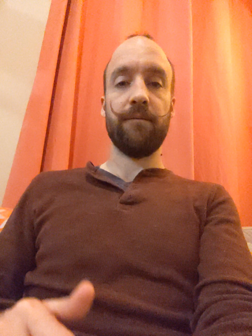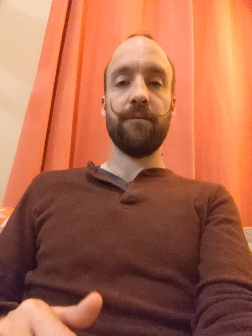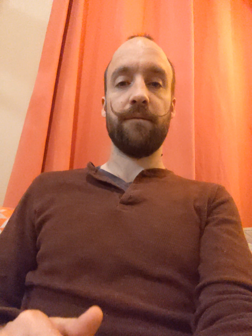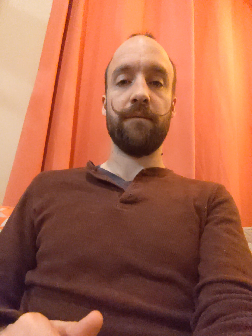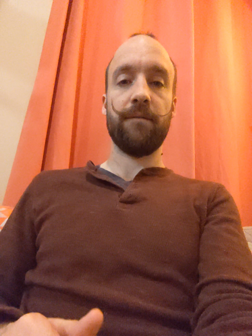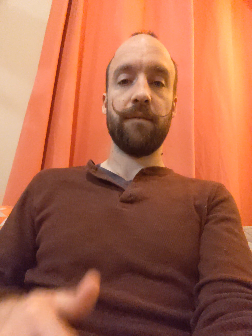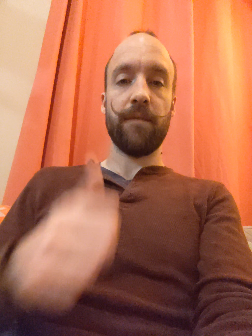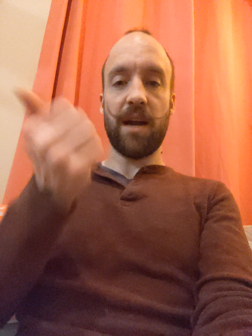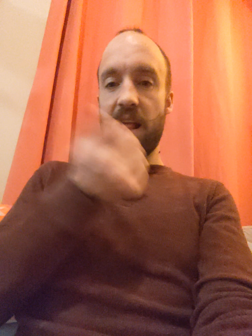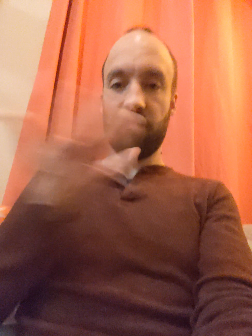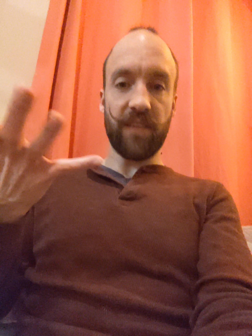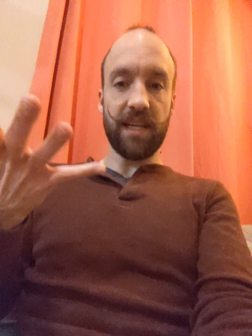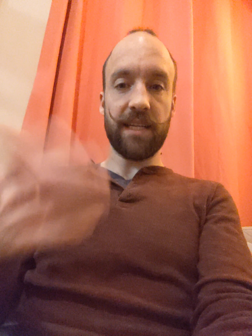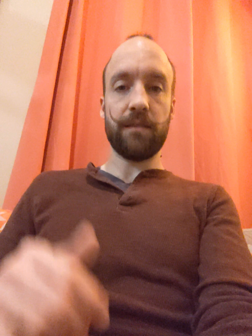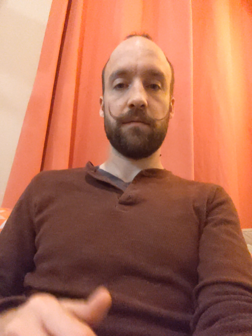every